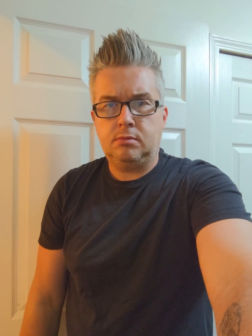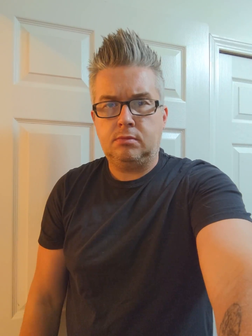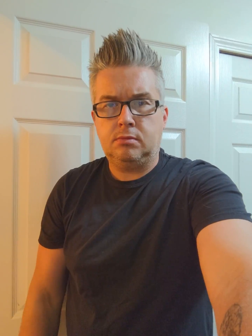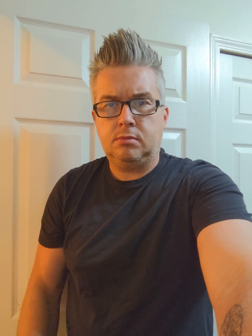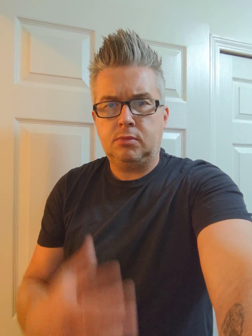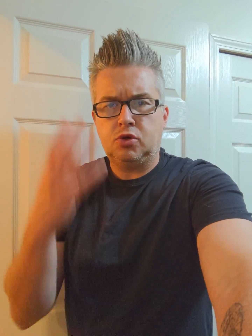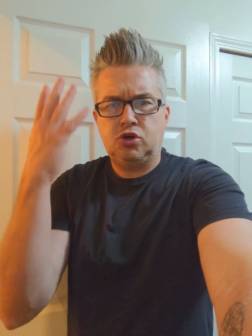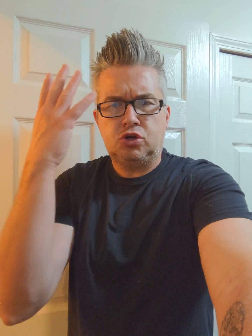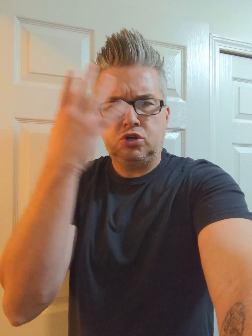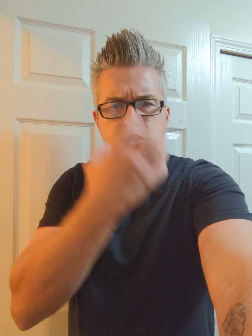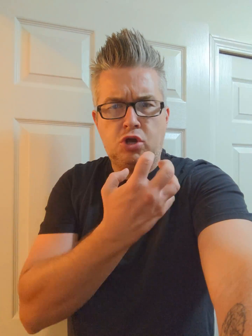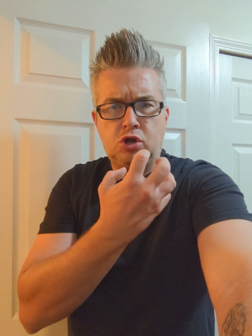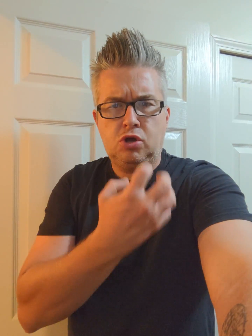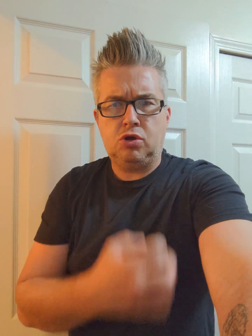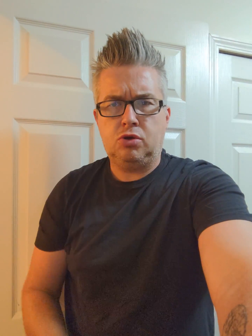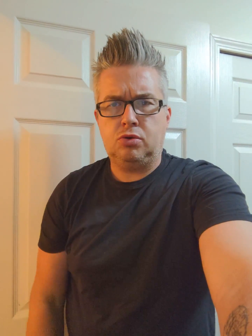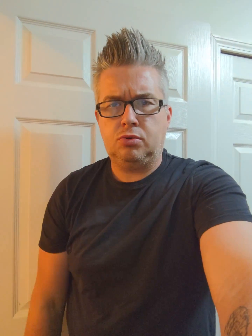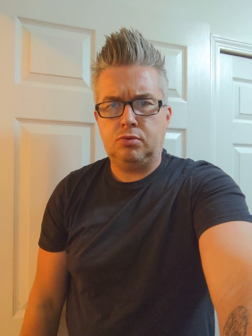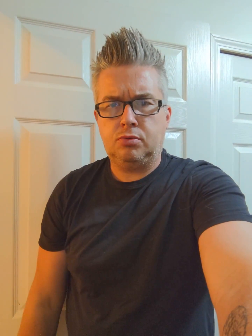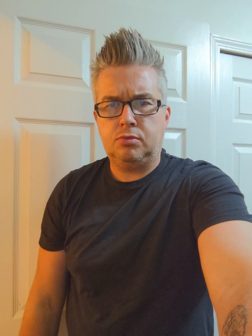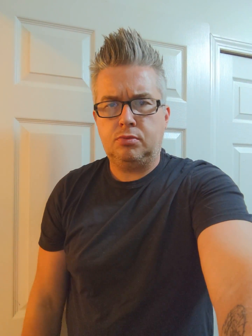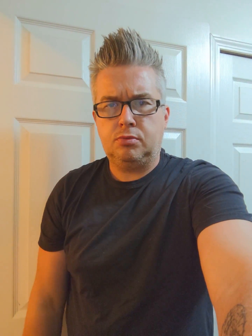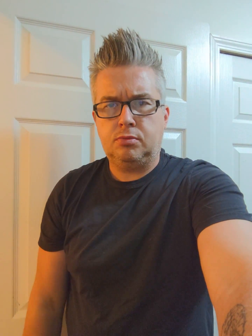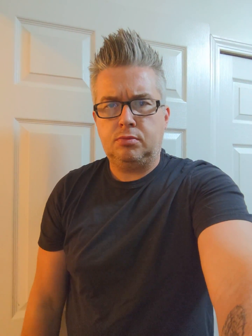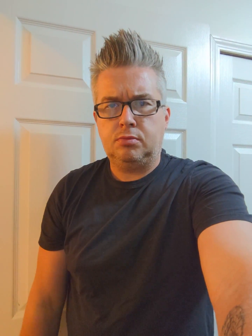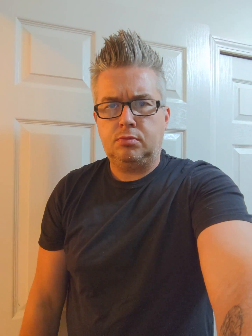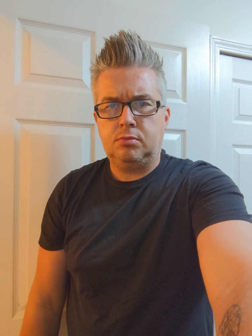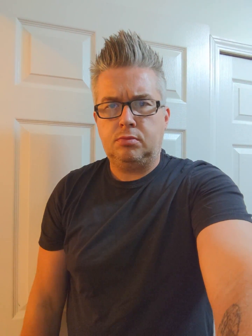dark